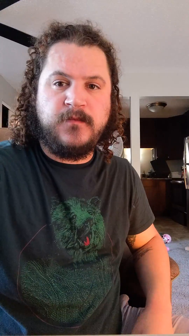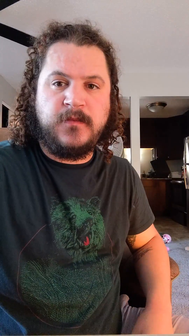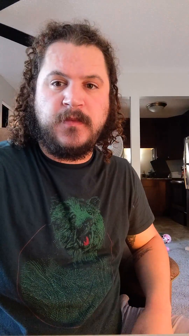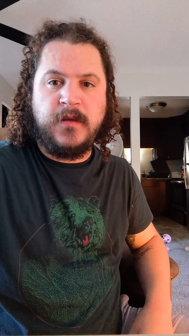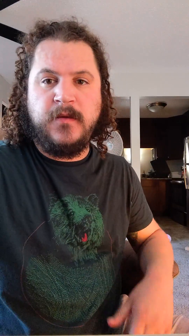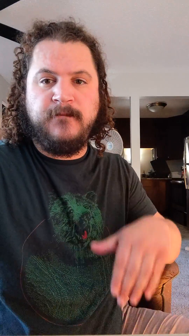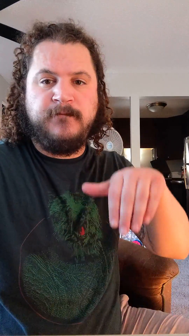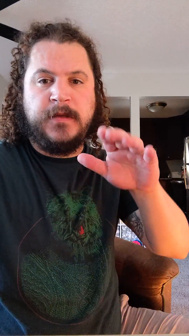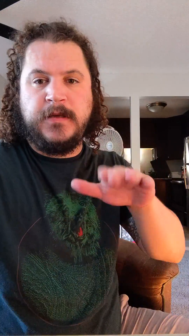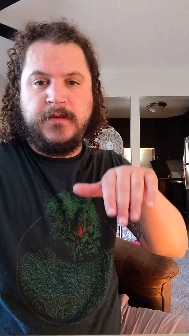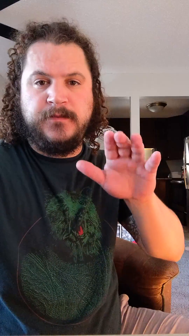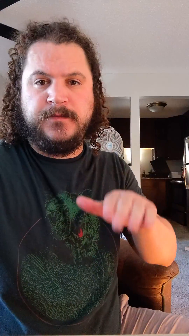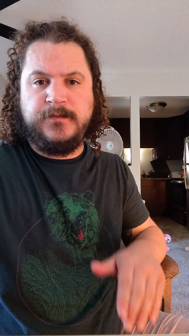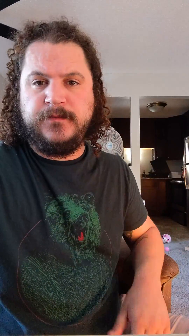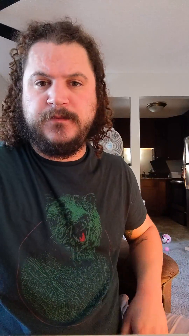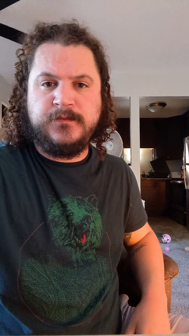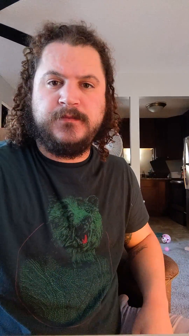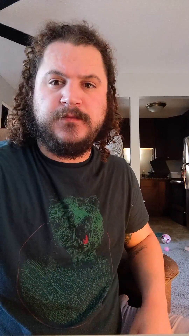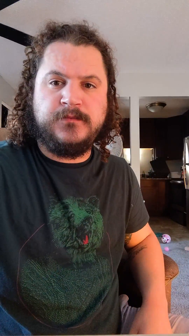paint